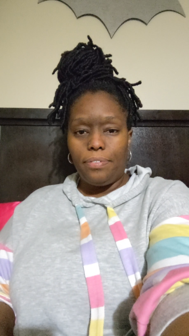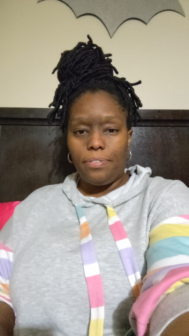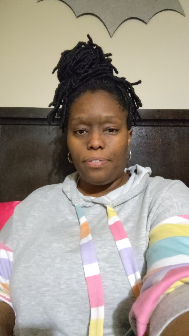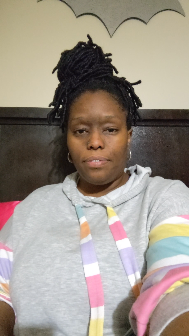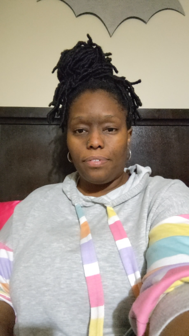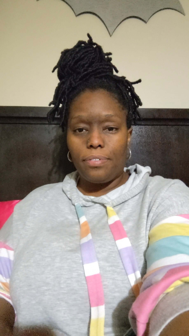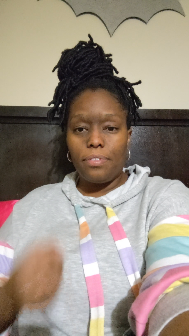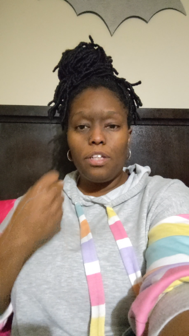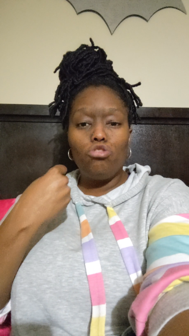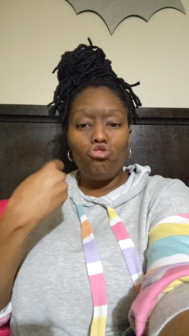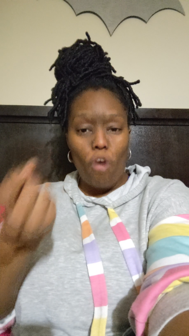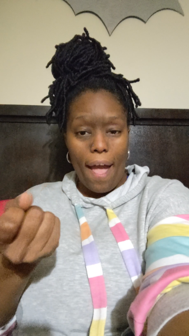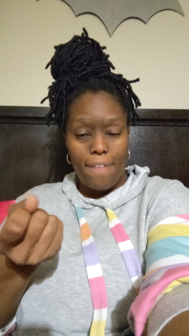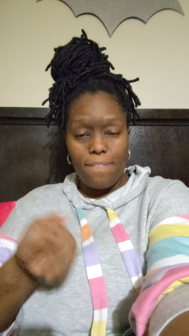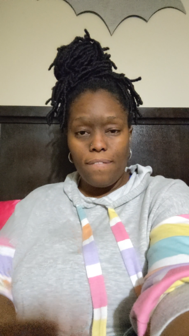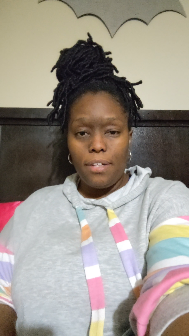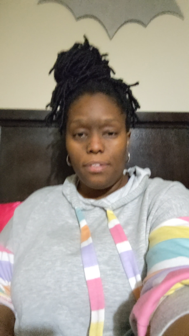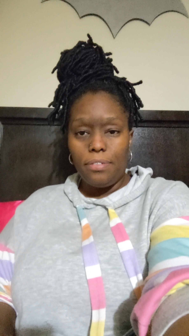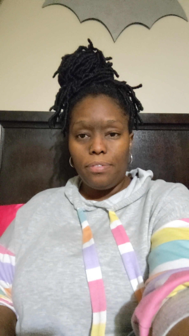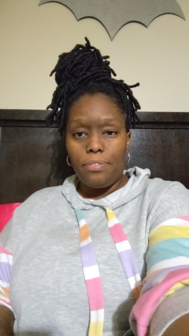drive